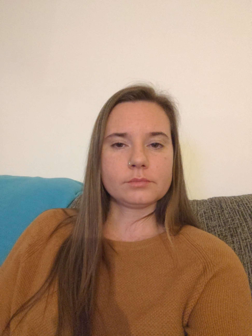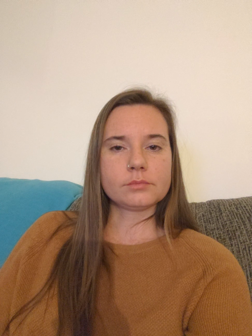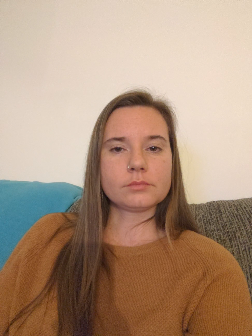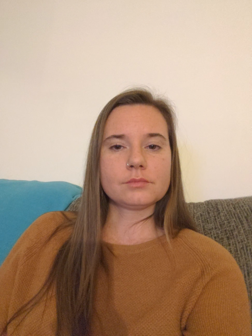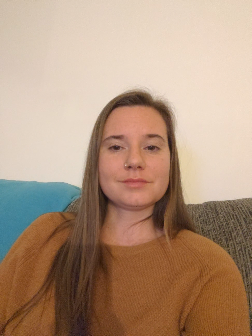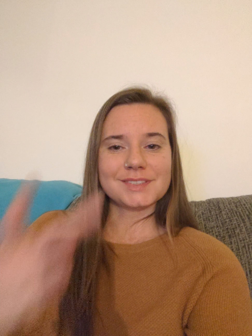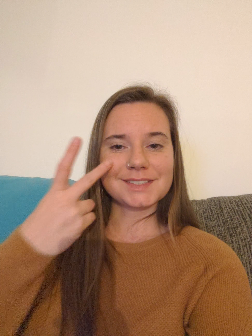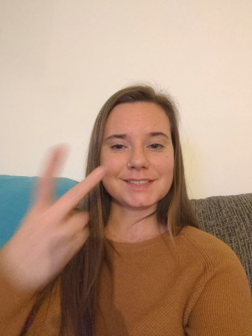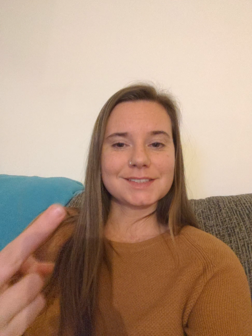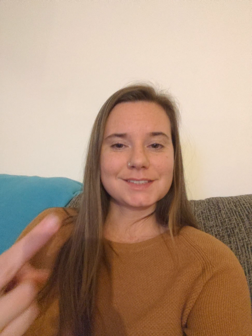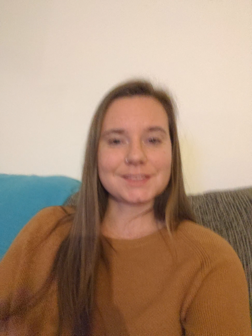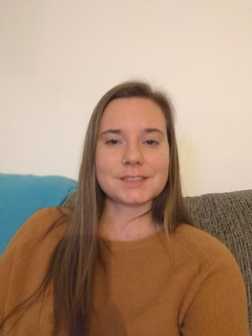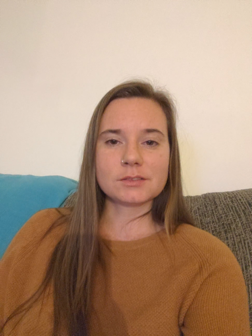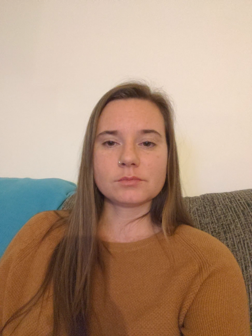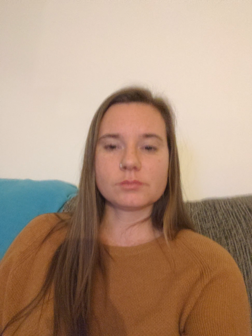see